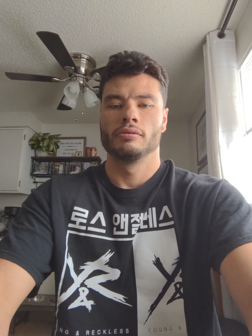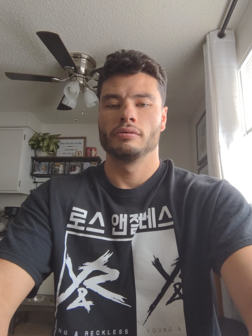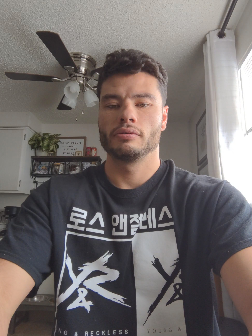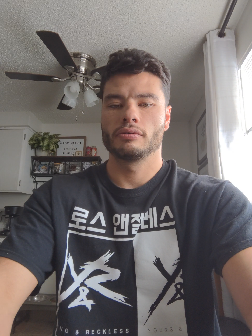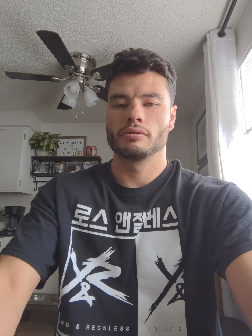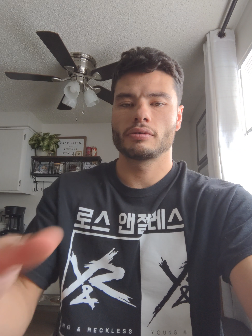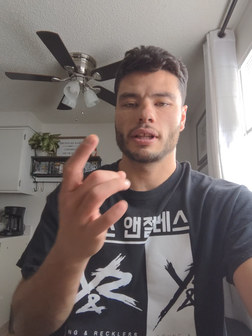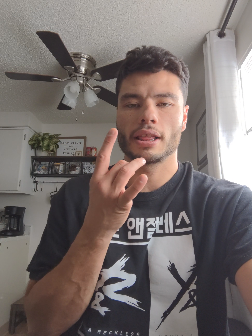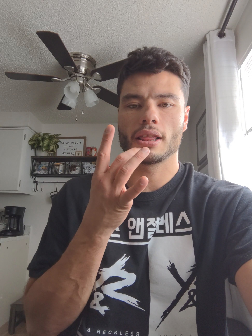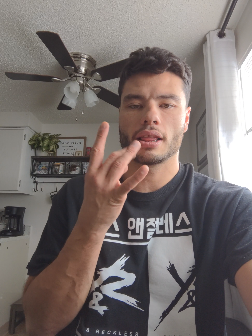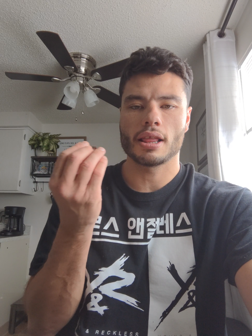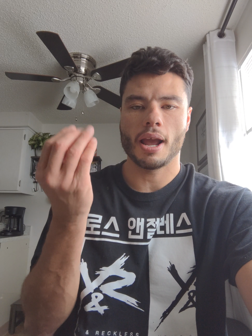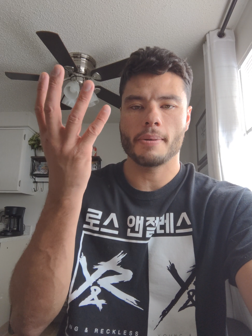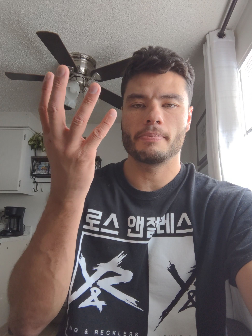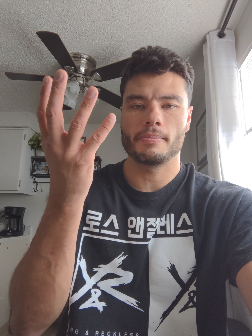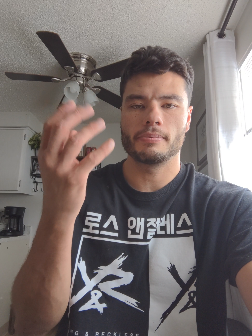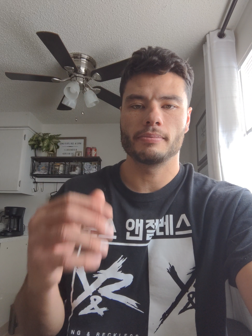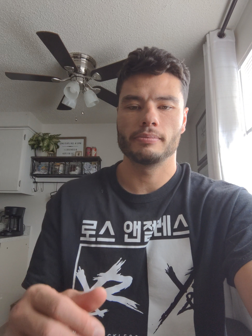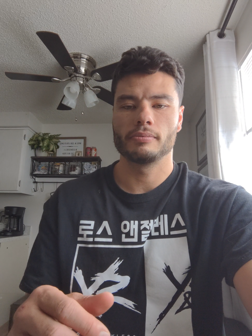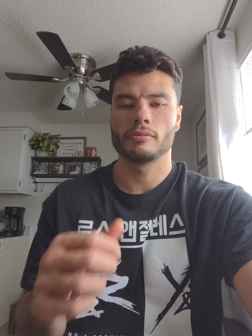lamp